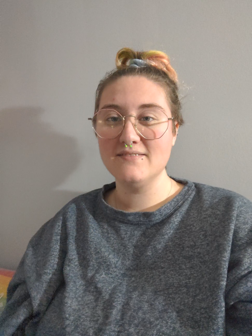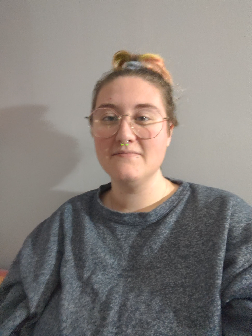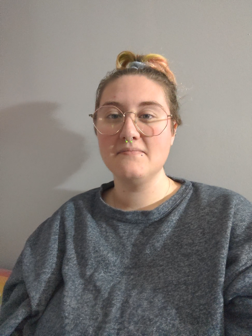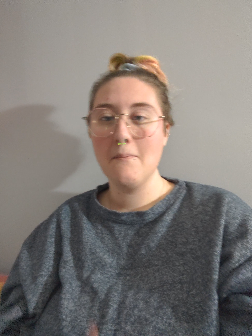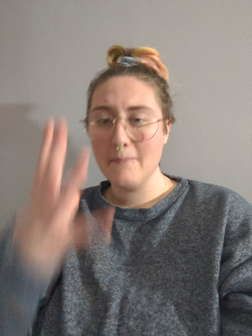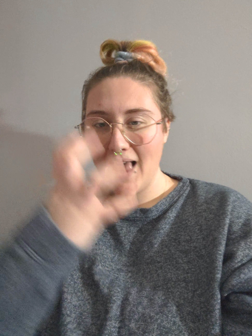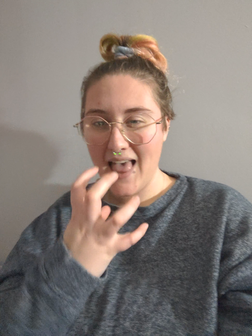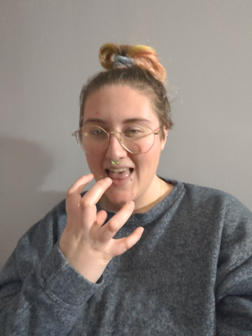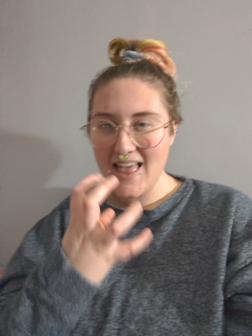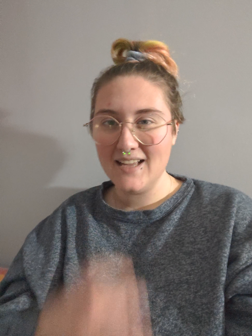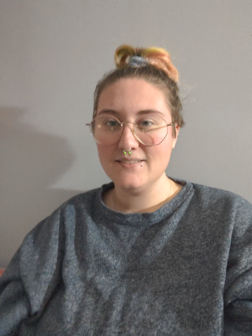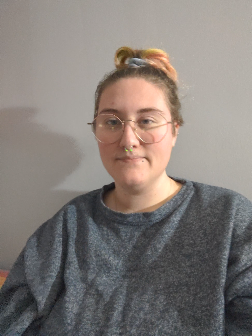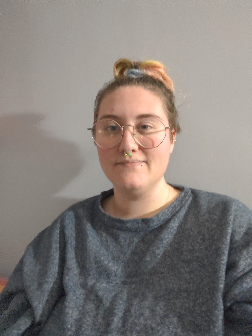mad